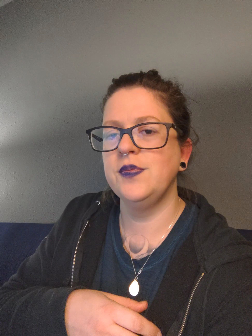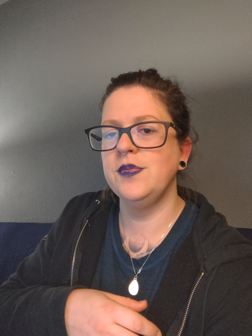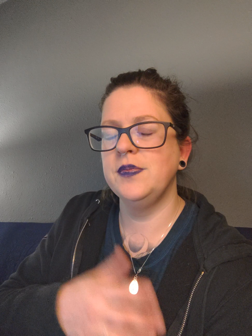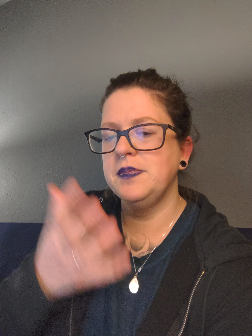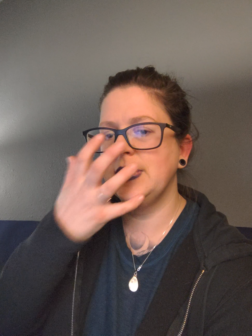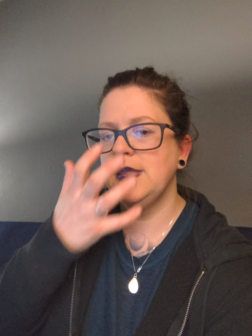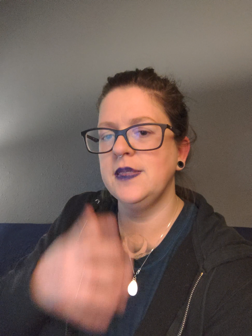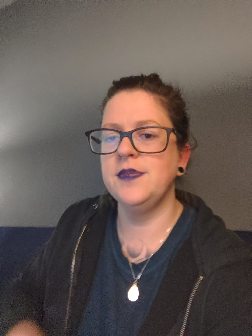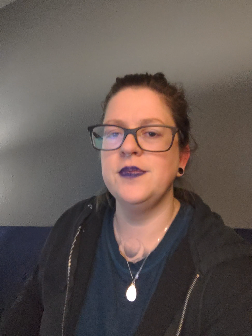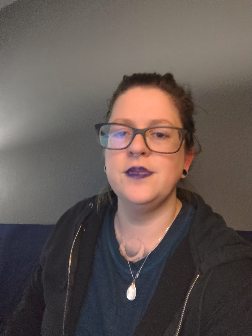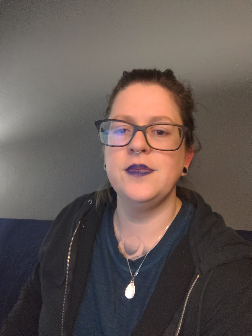mad